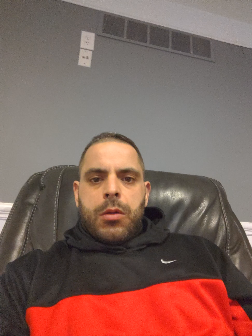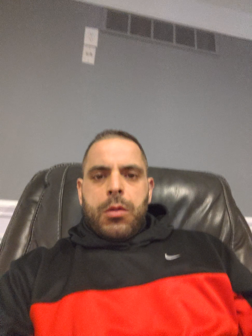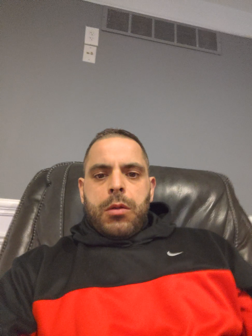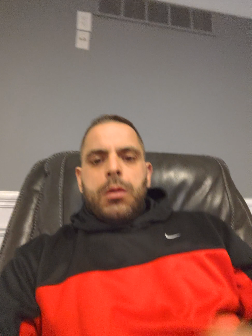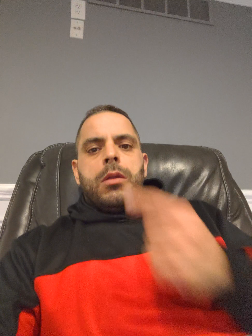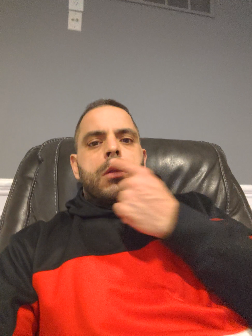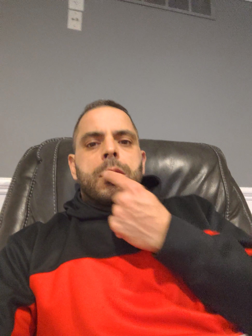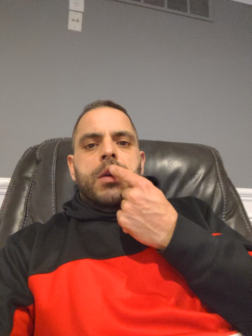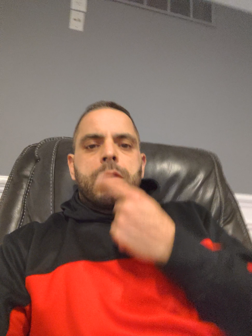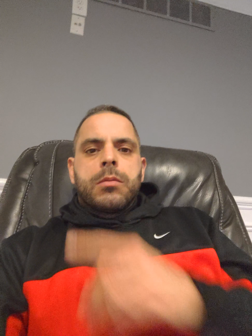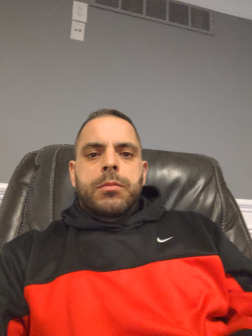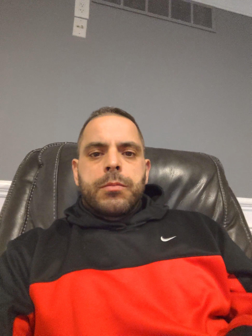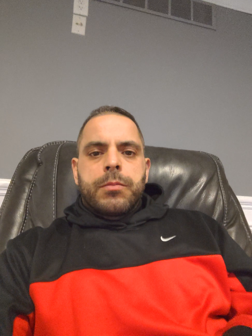lips